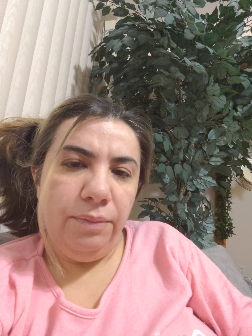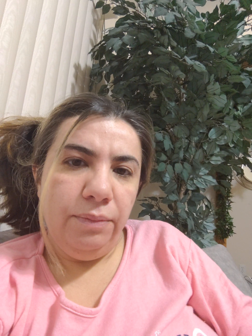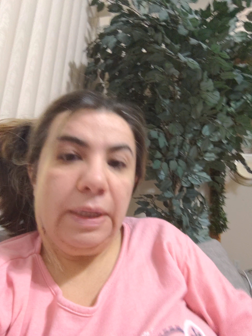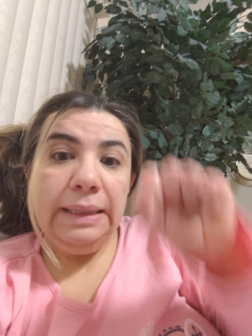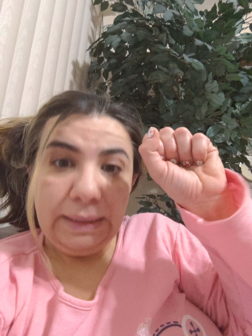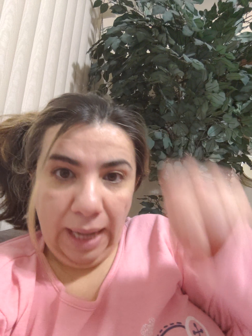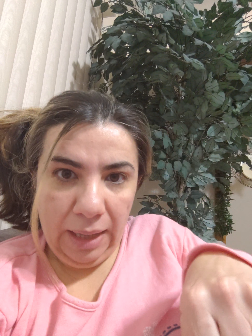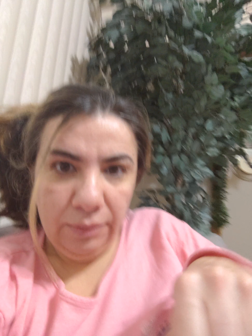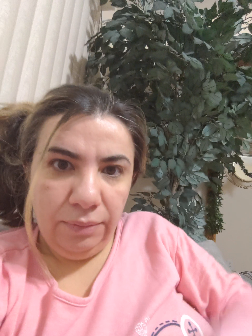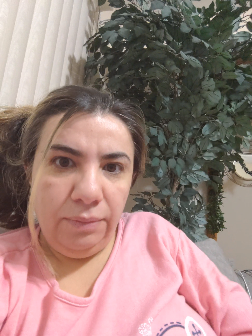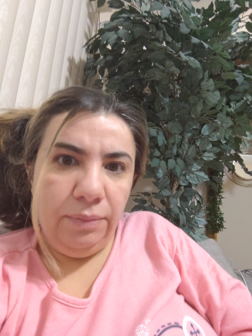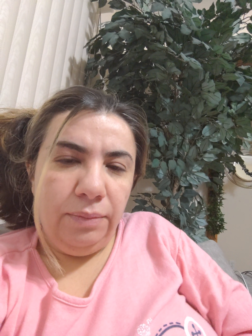can